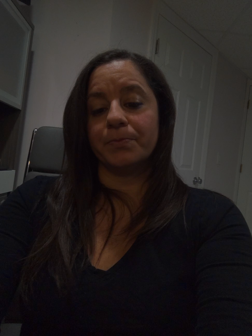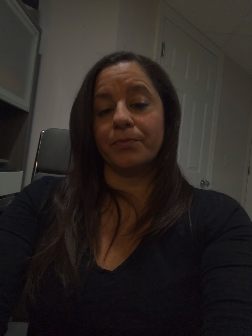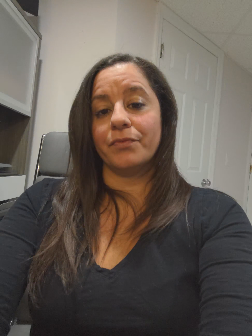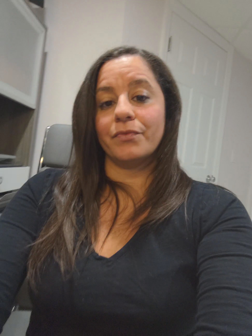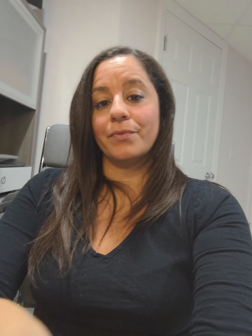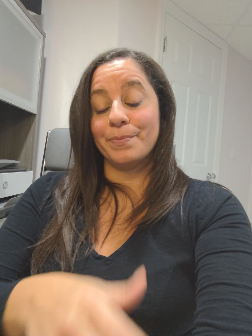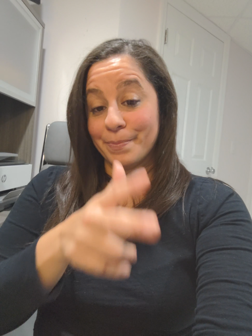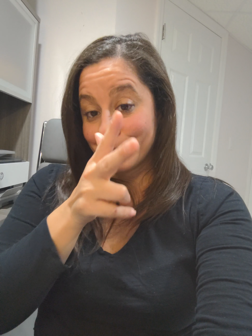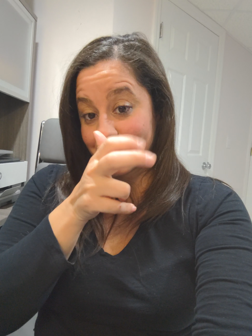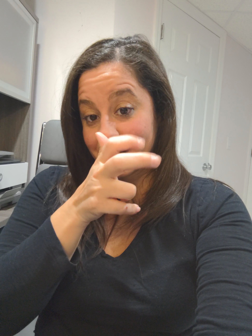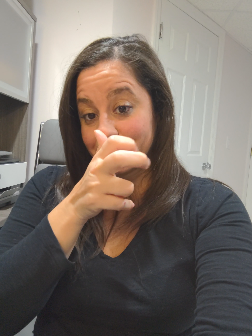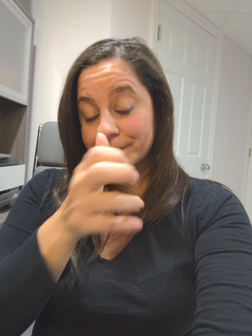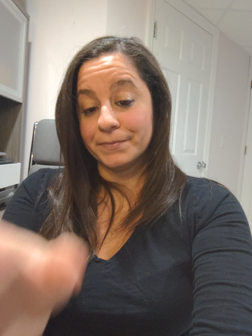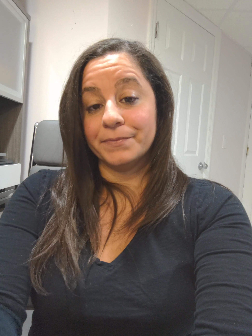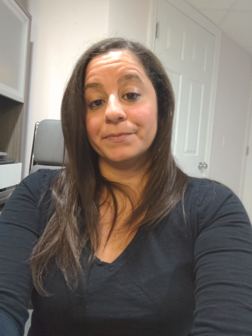bug